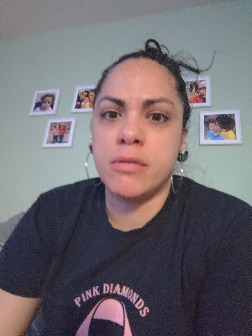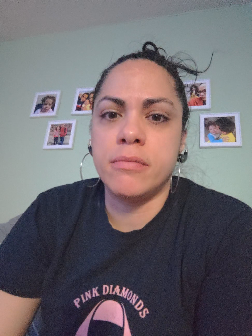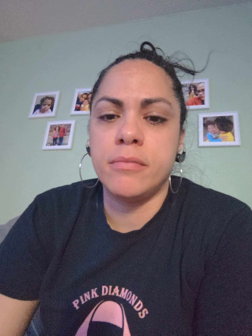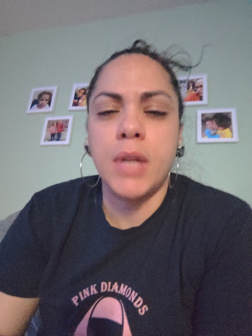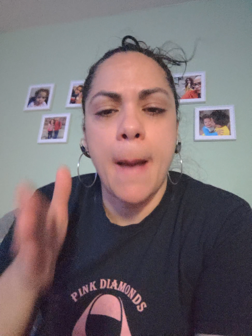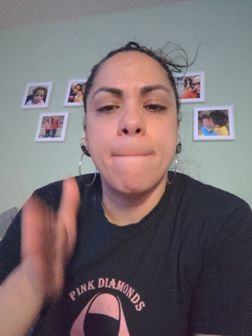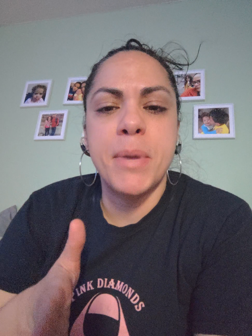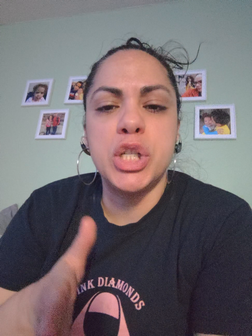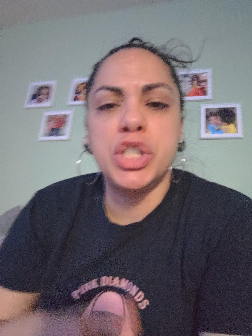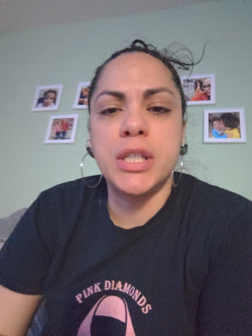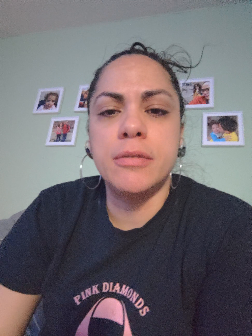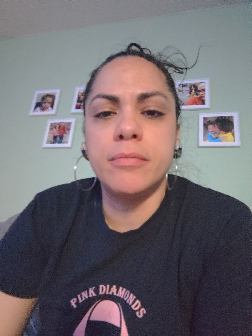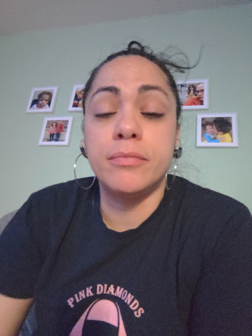person